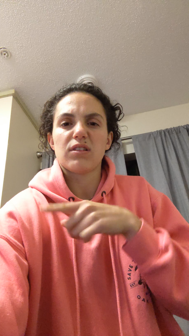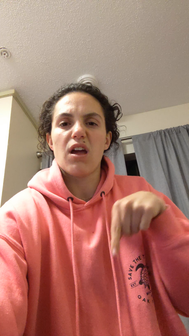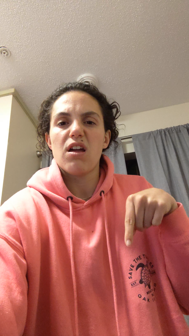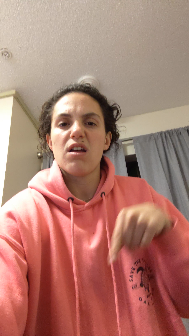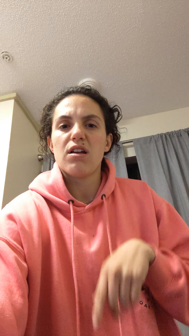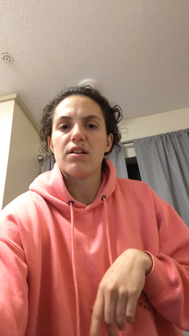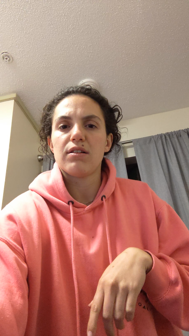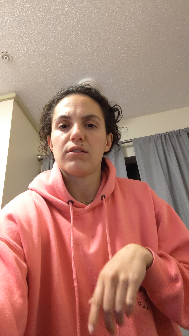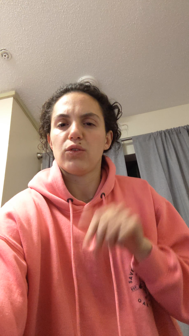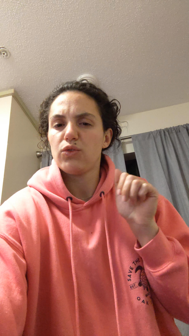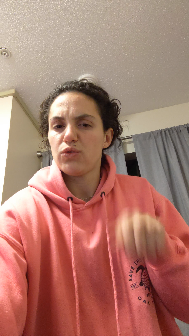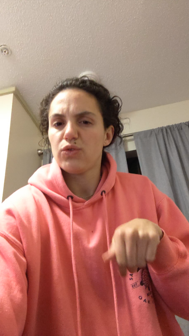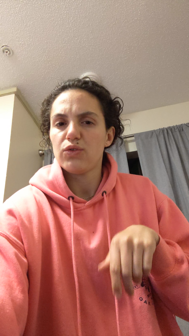could